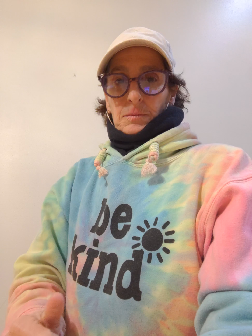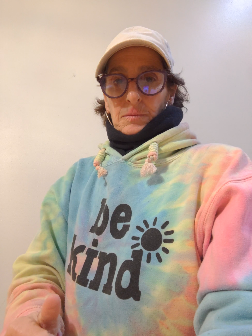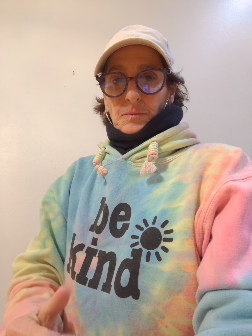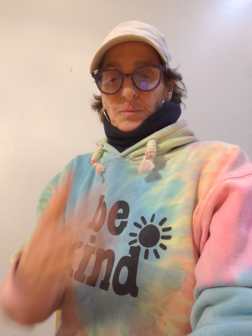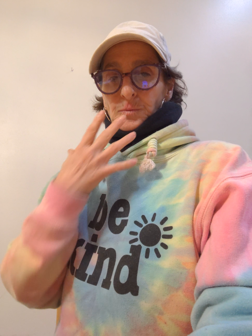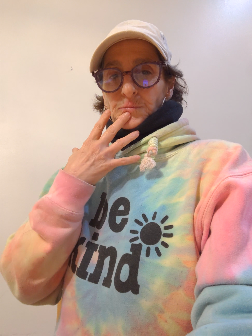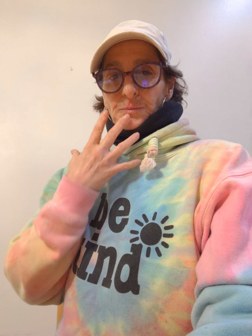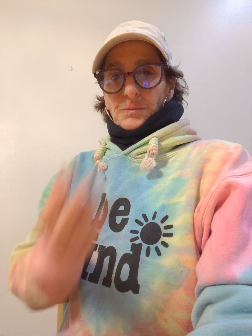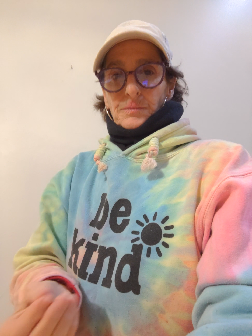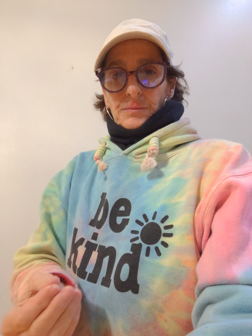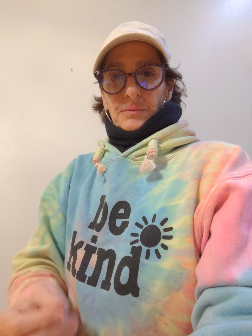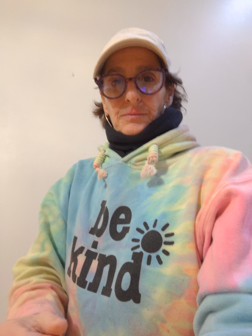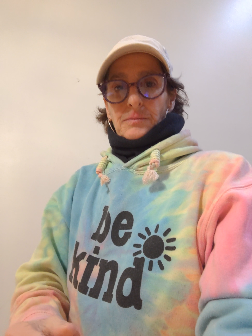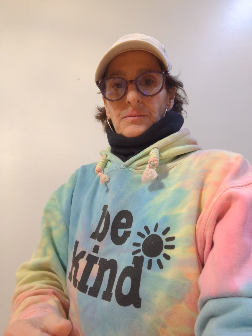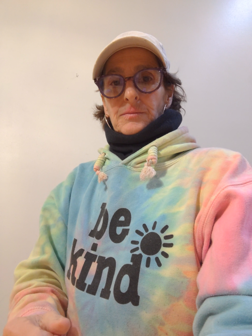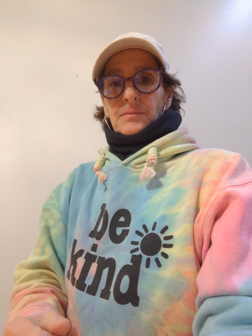wet